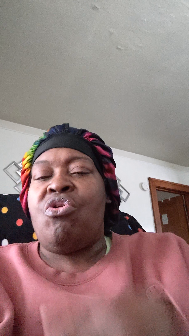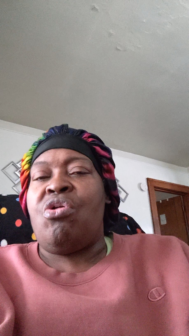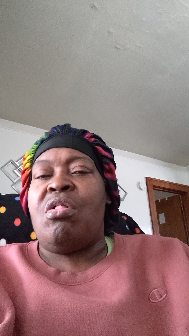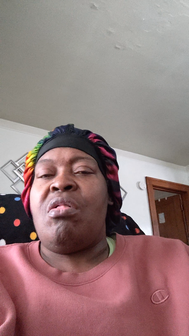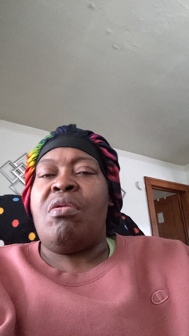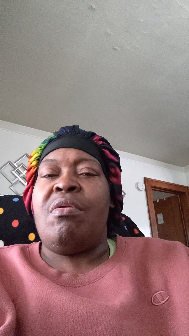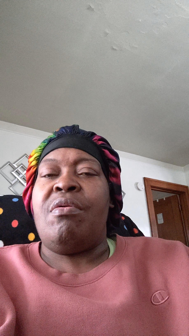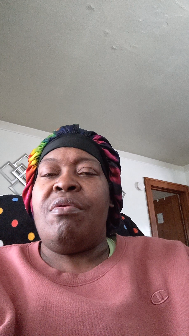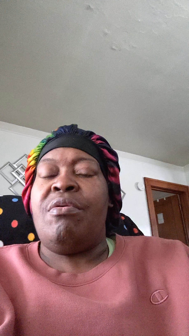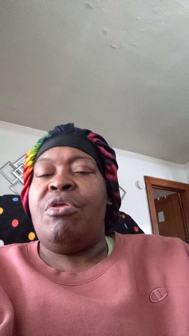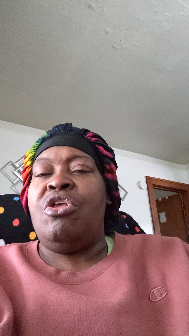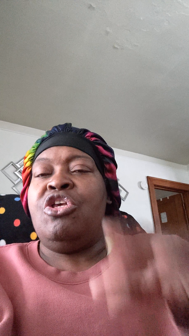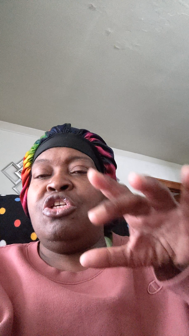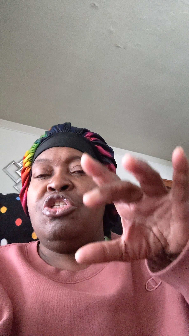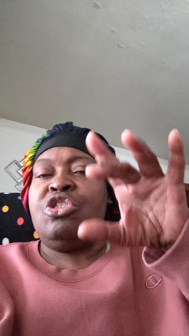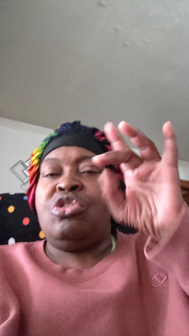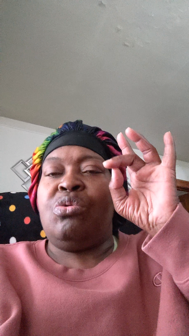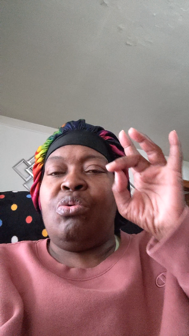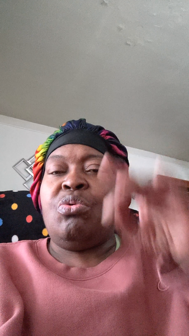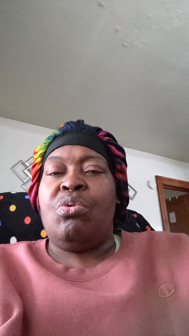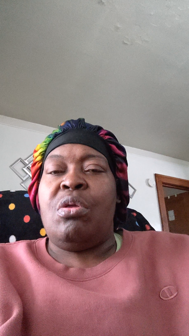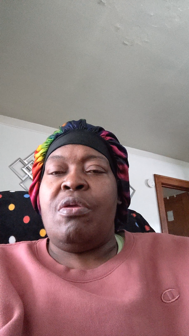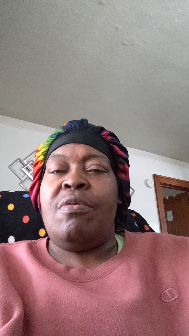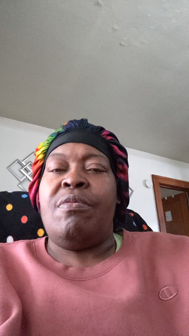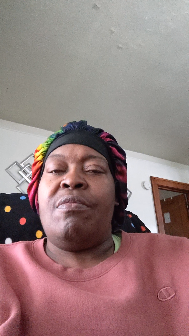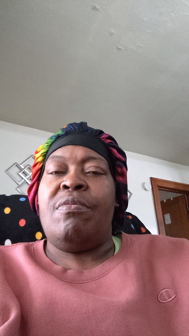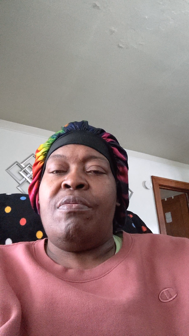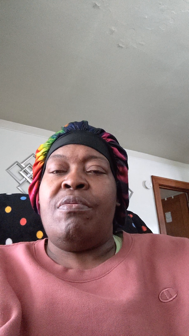choose